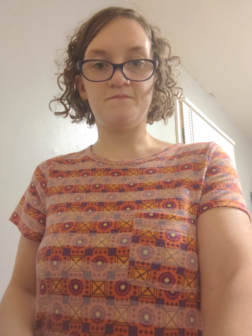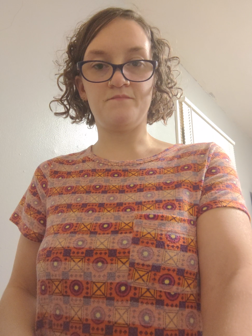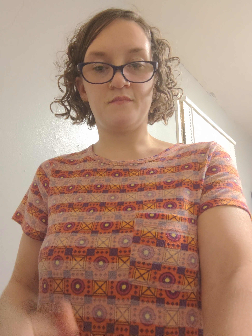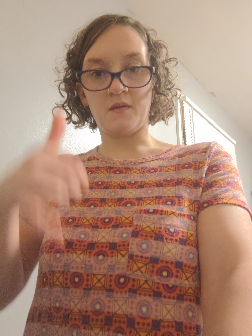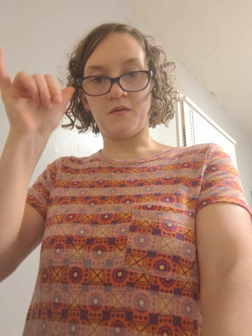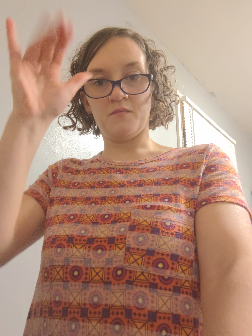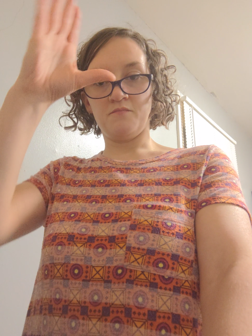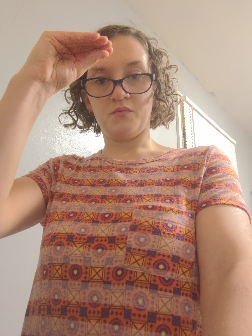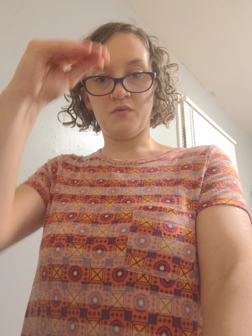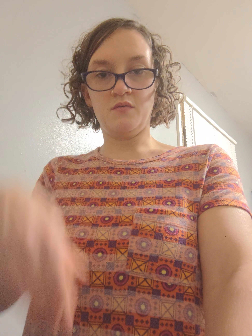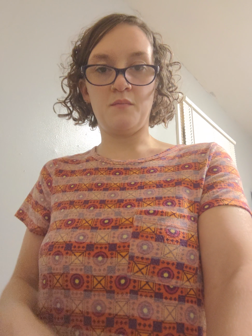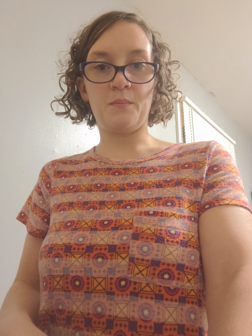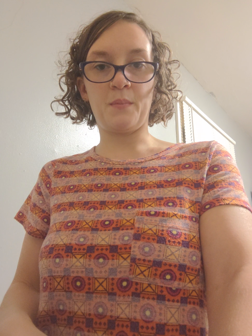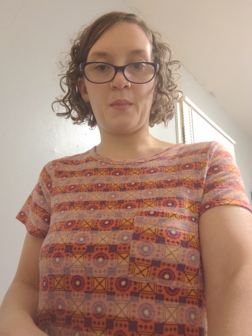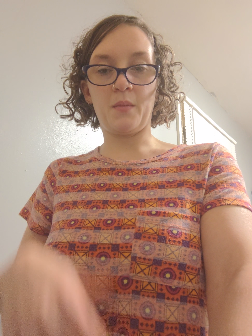cowboy